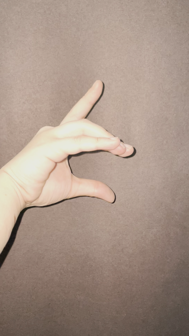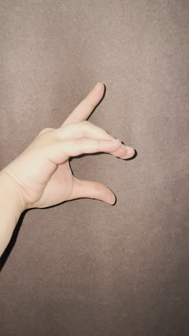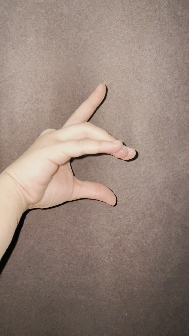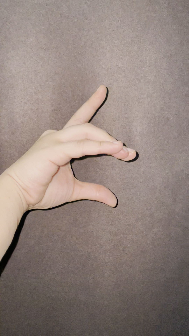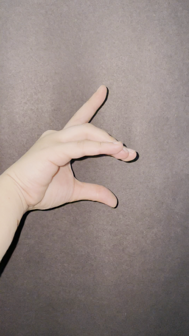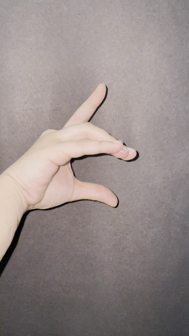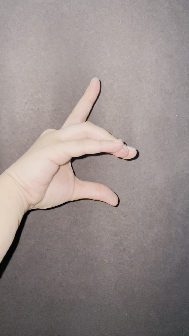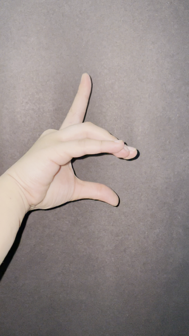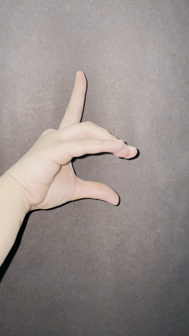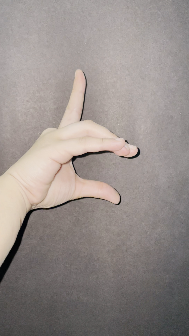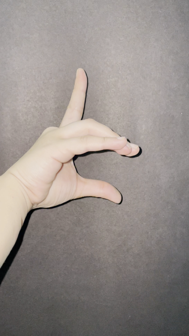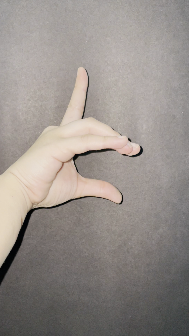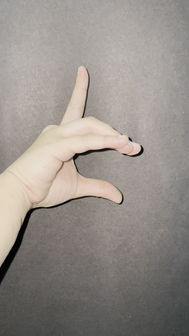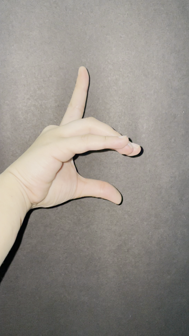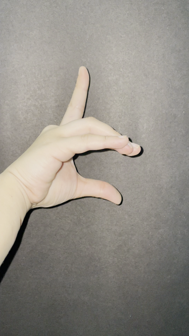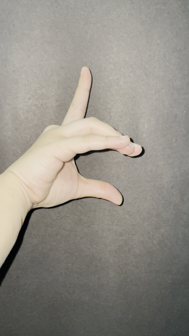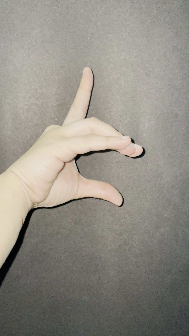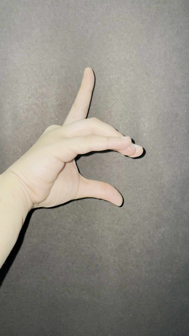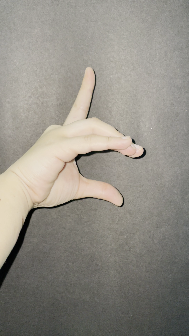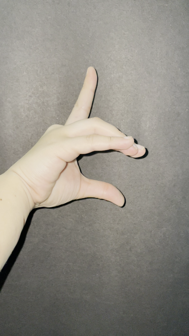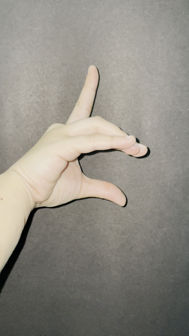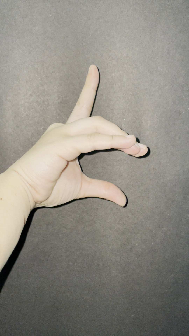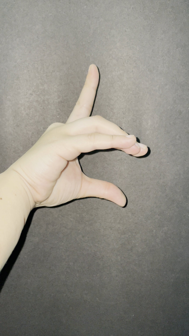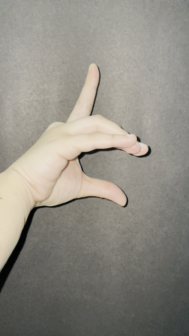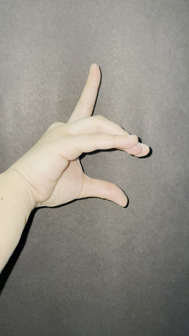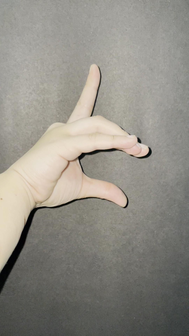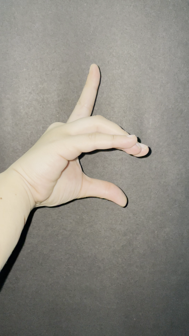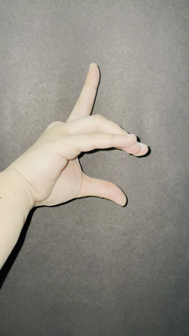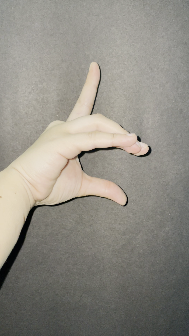ट